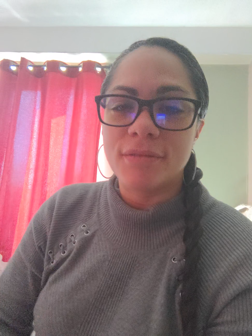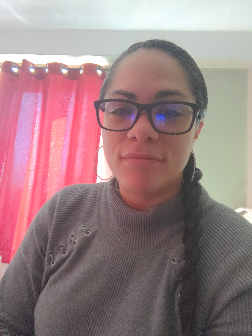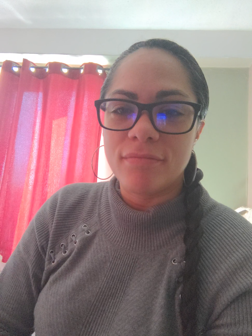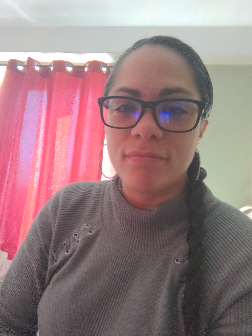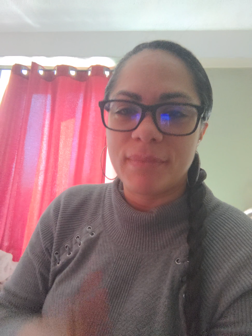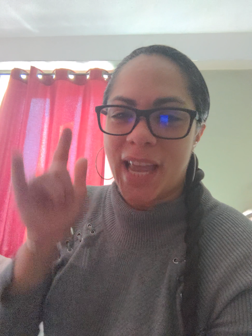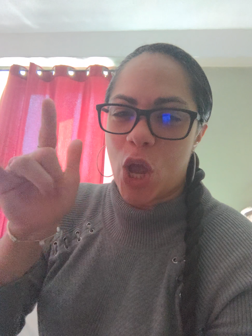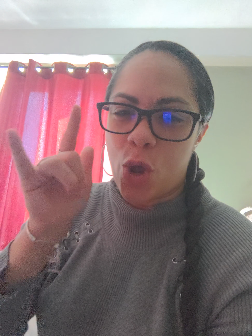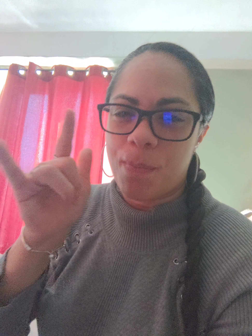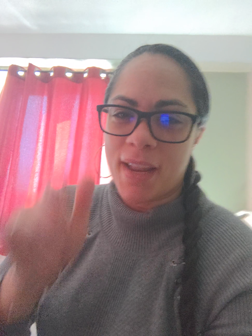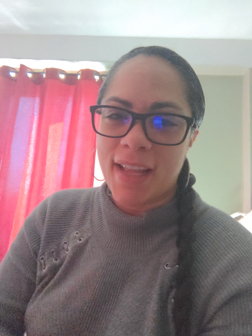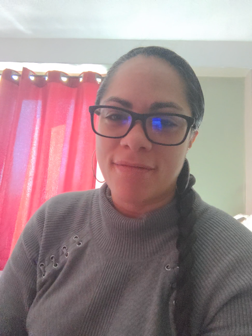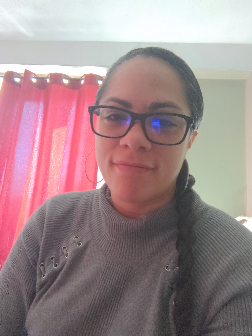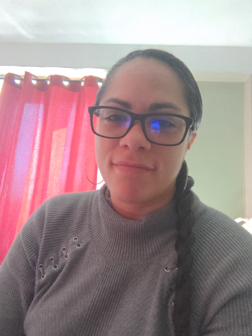airplane